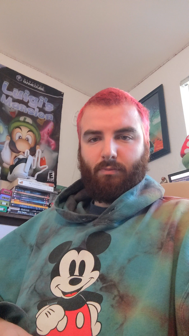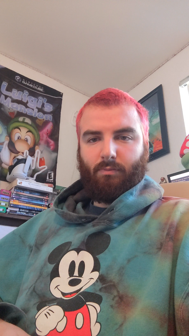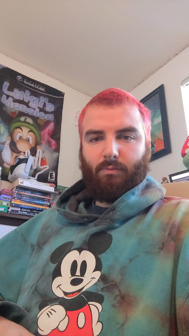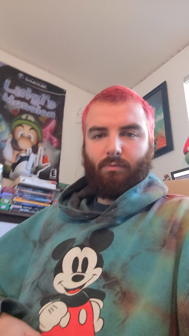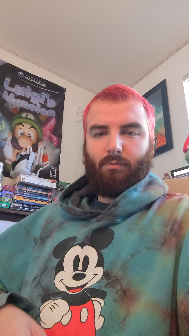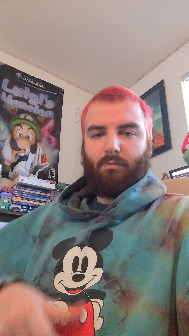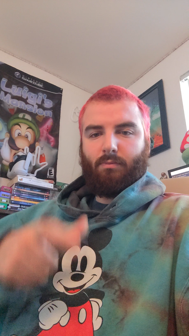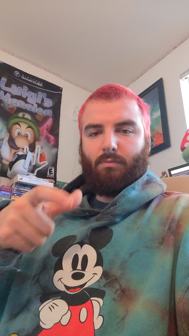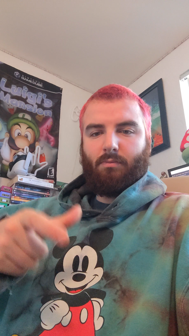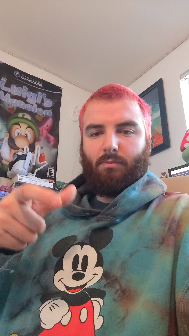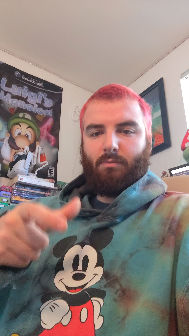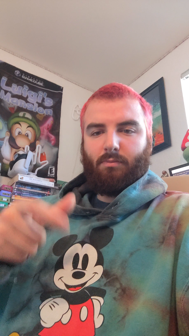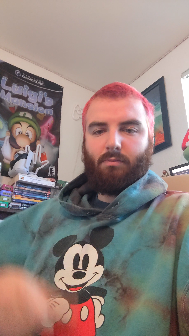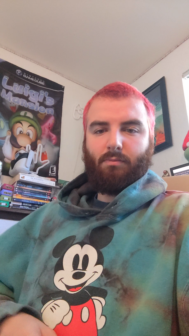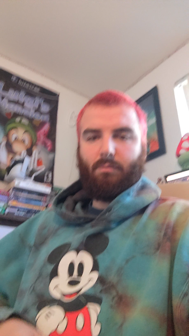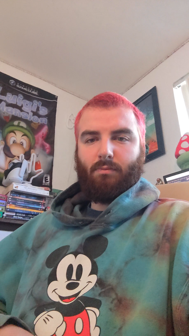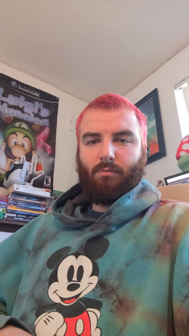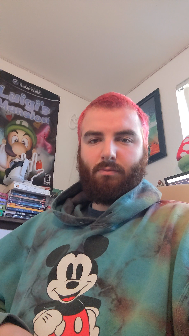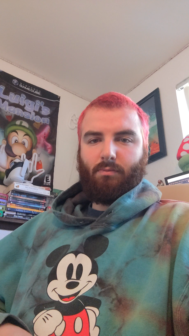plate